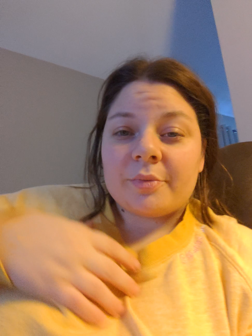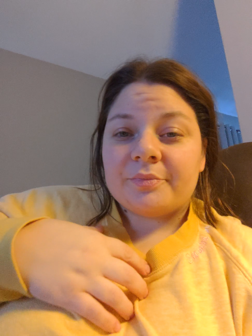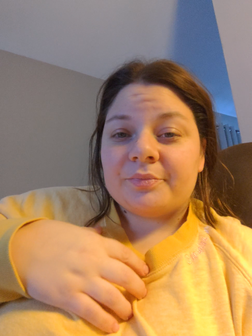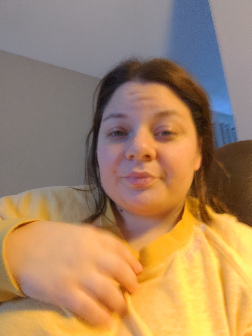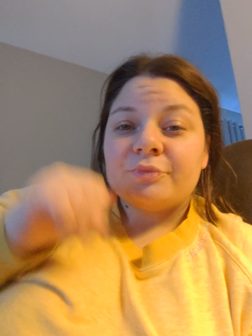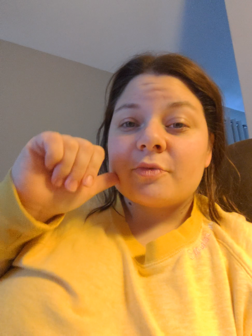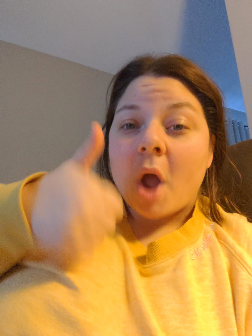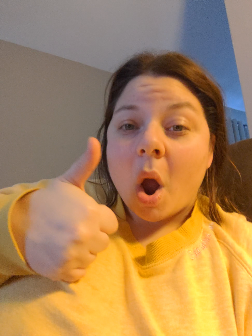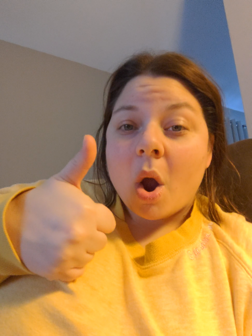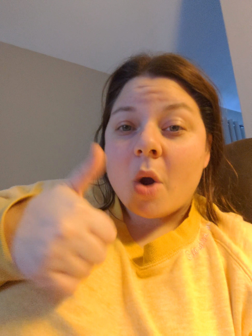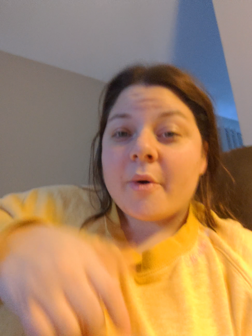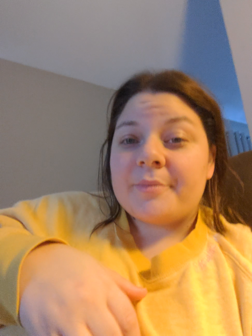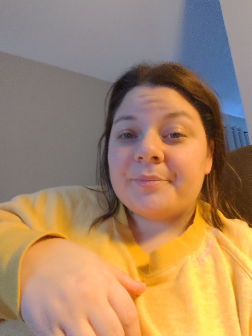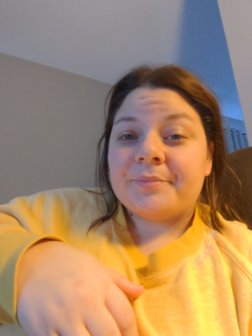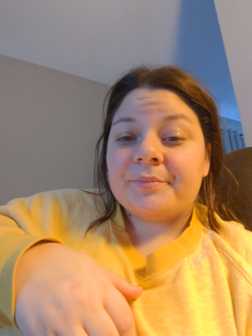tomorrow